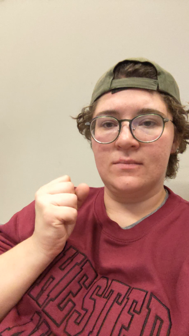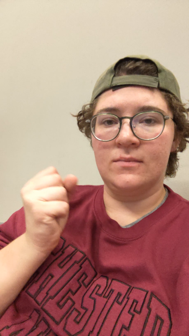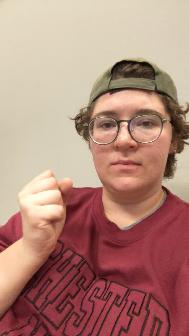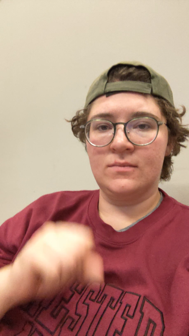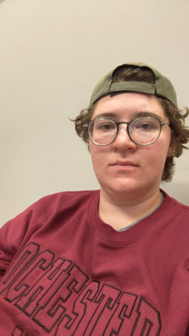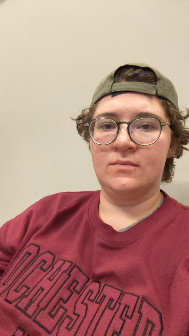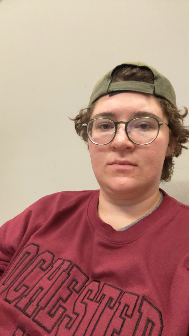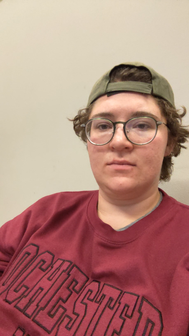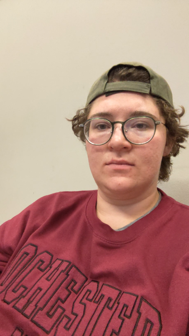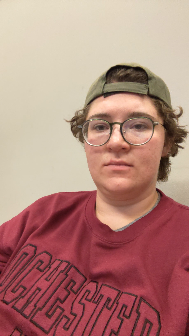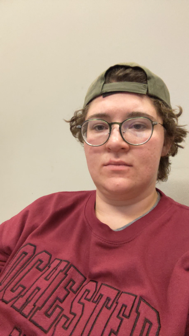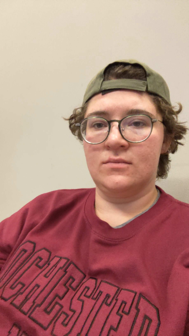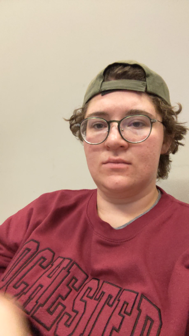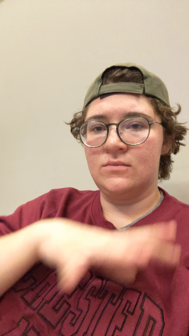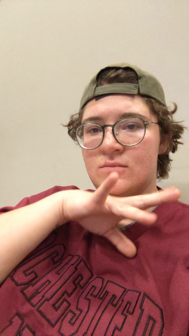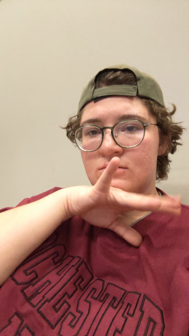naughty